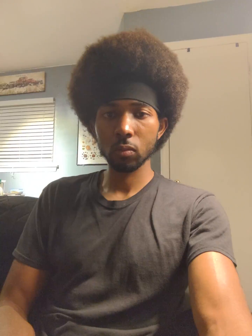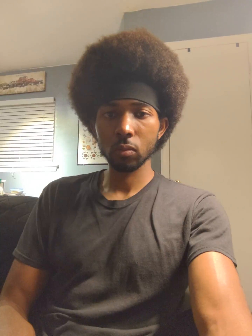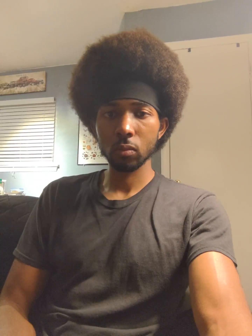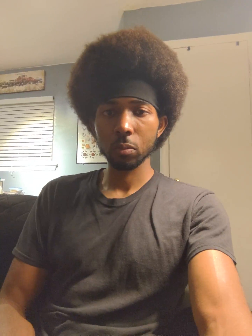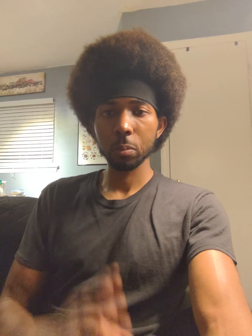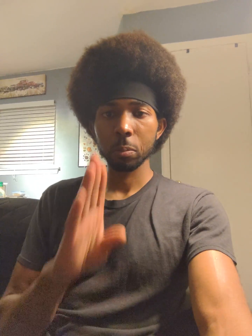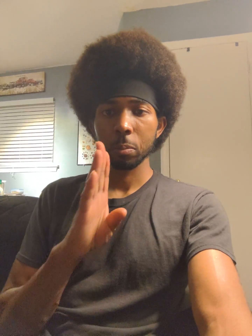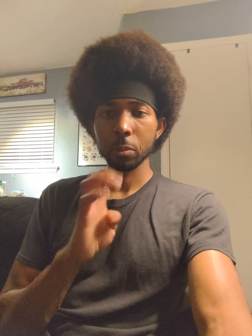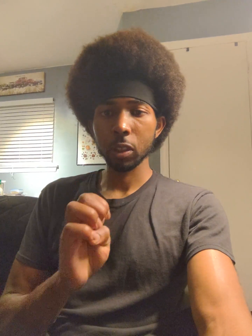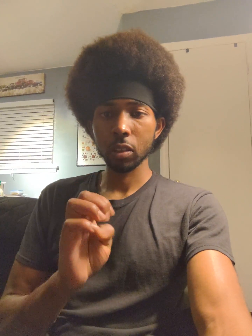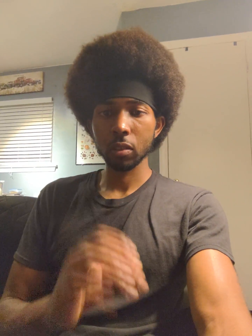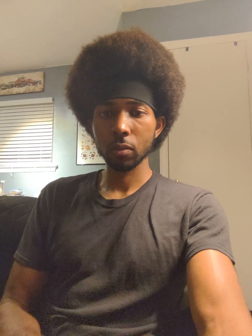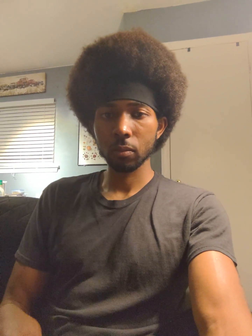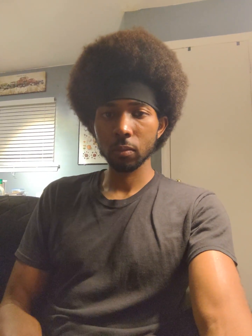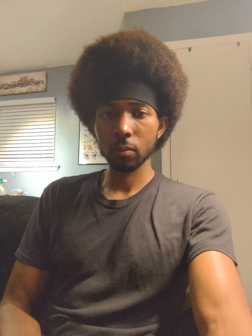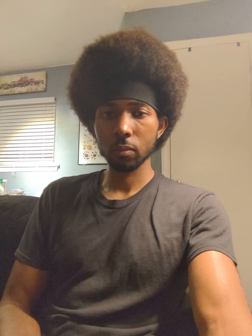be